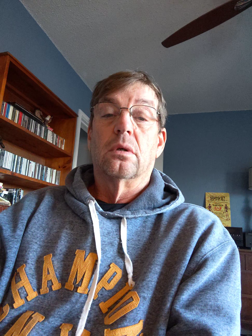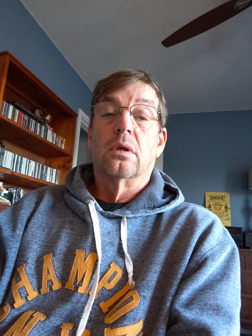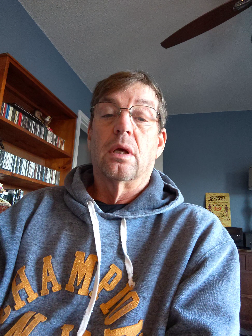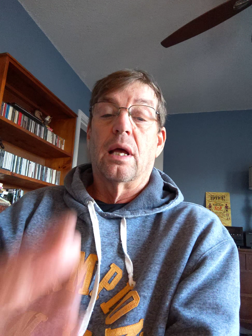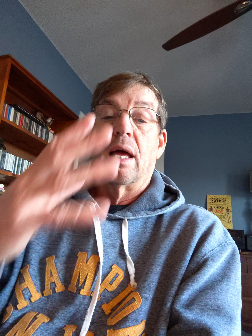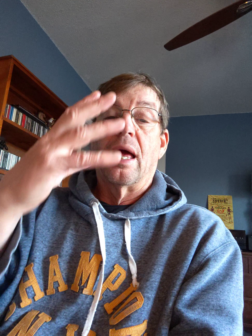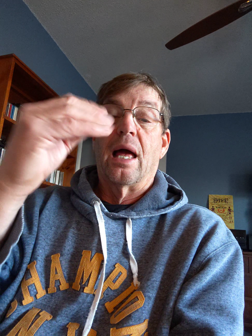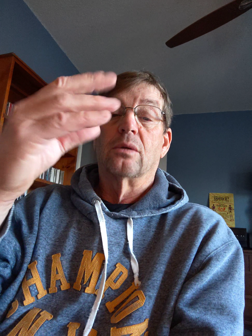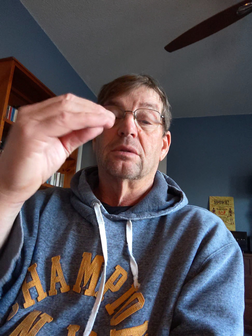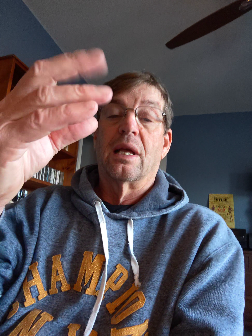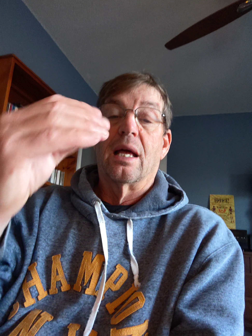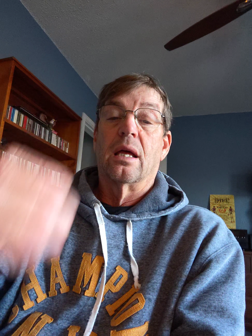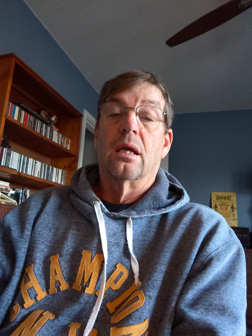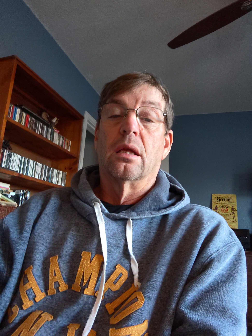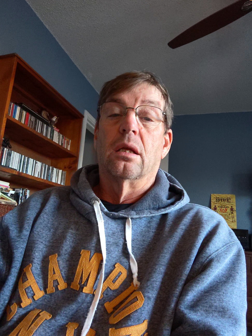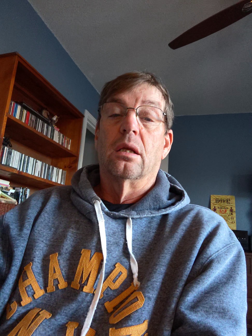outside